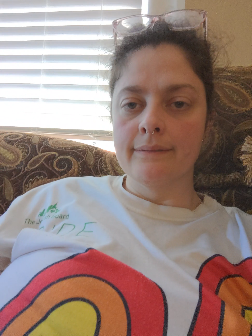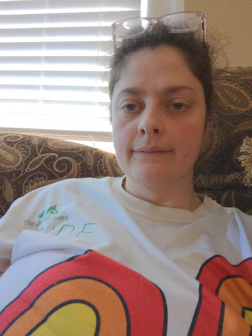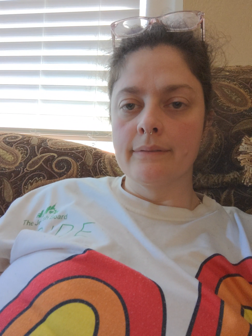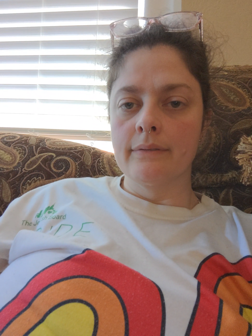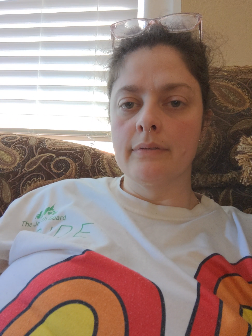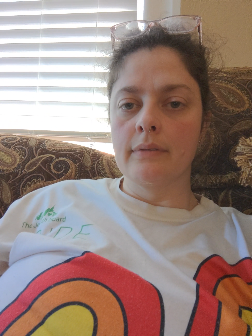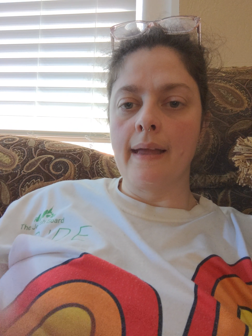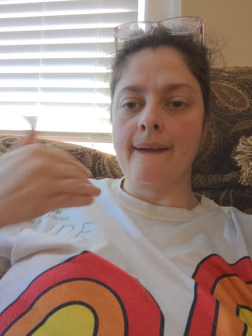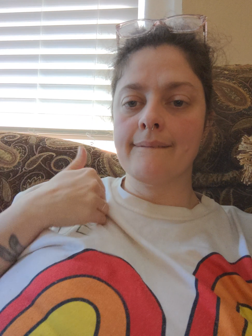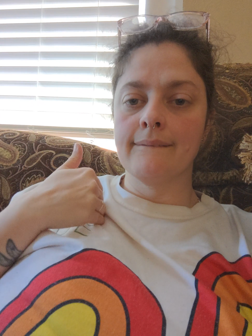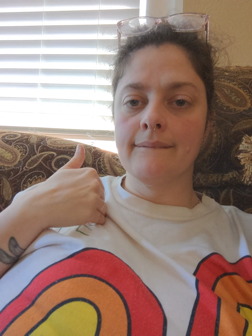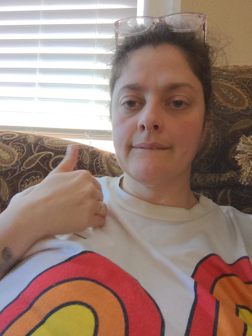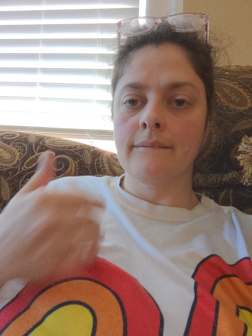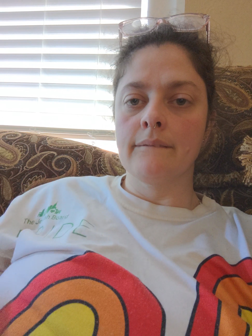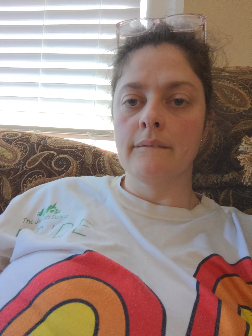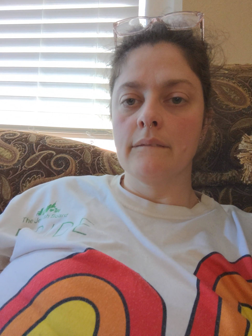have